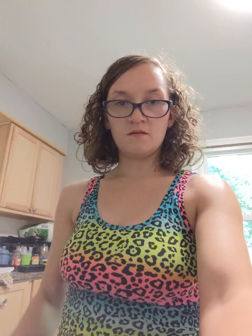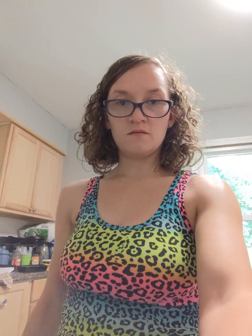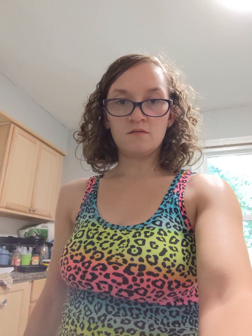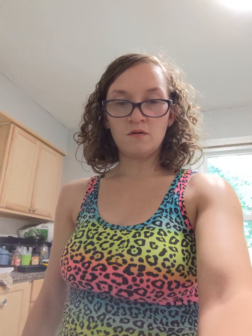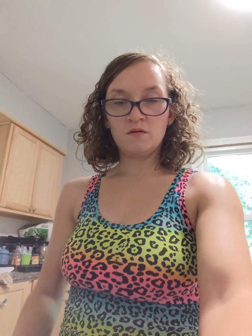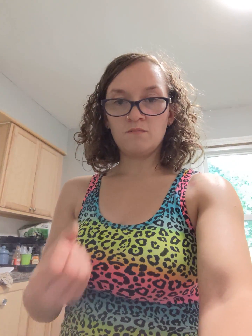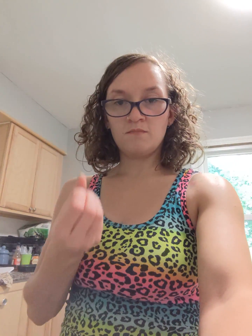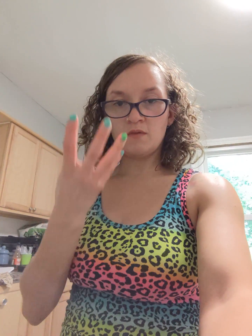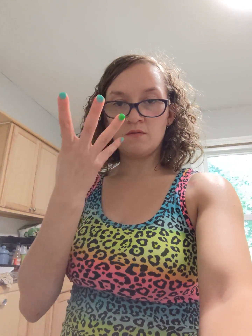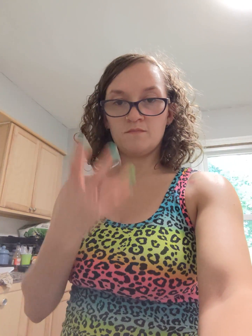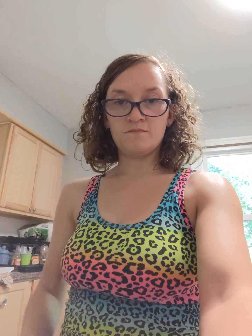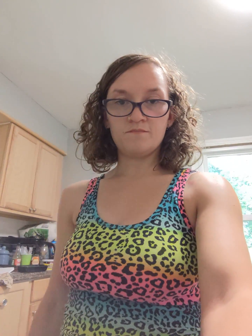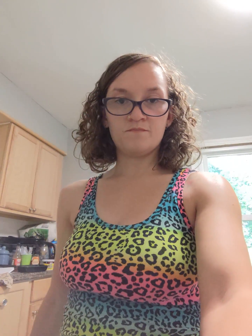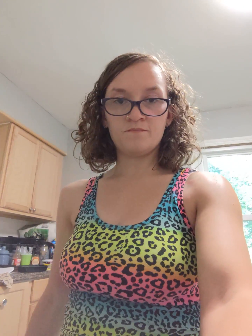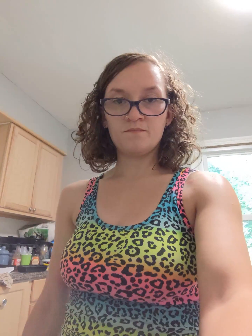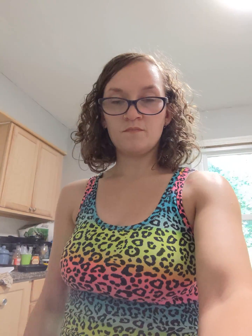plants